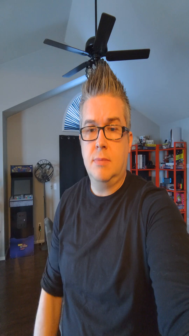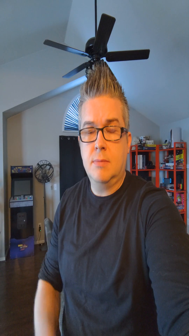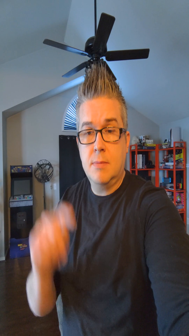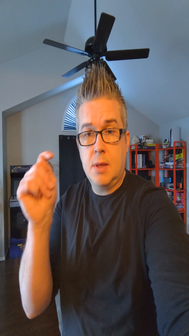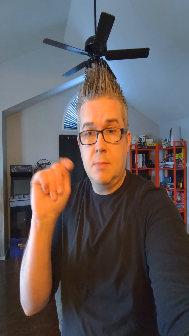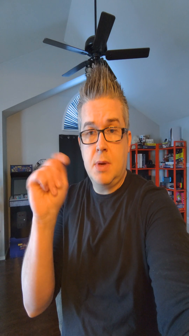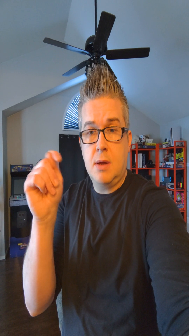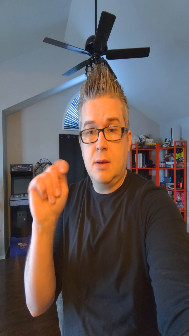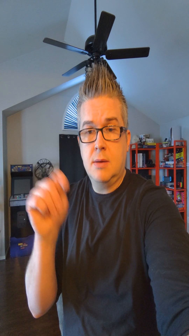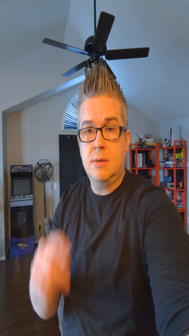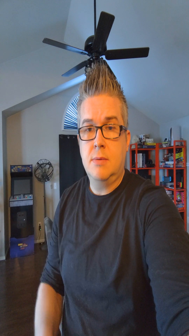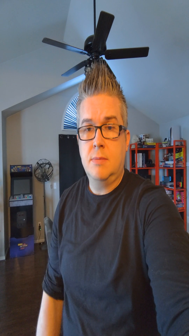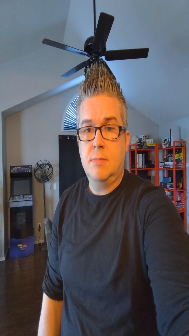potty